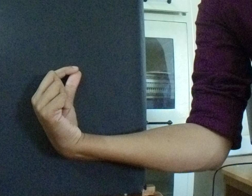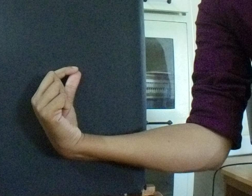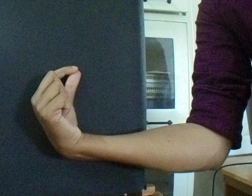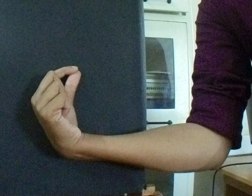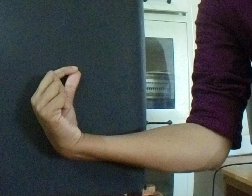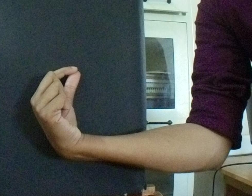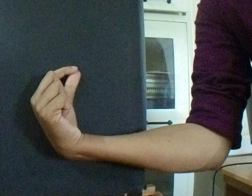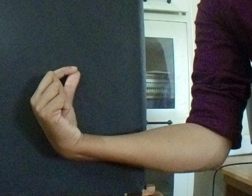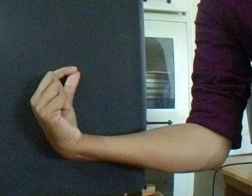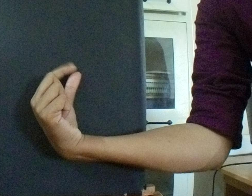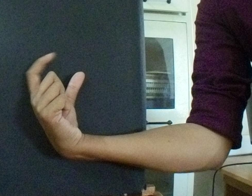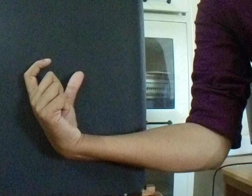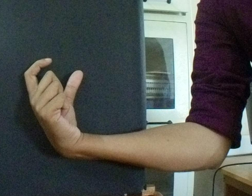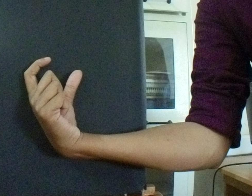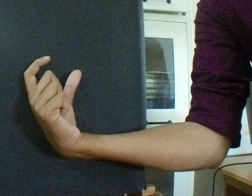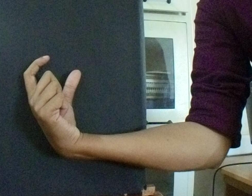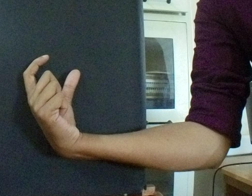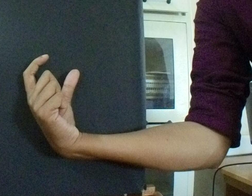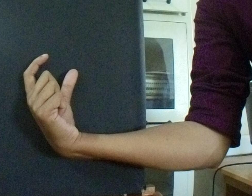thief